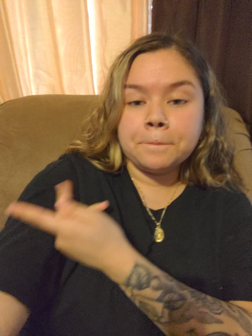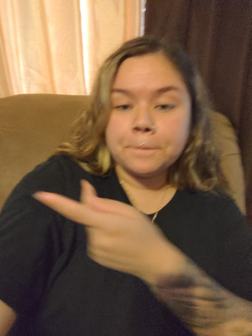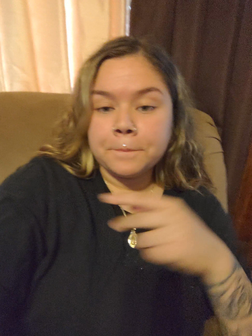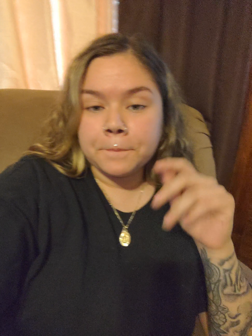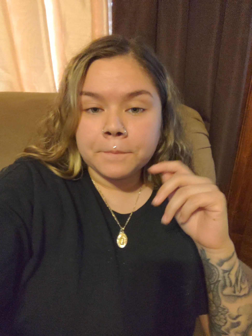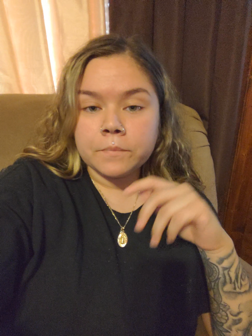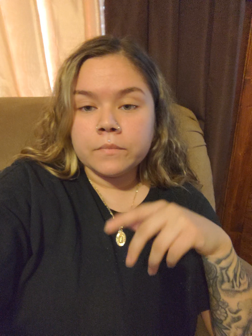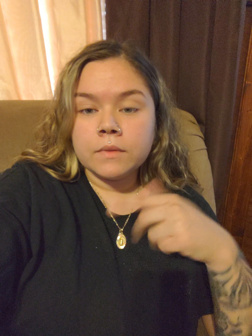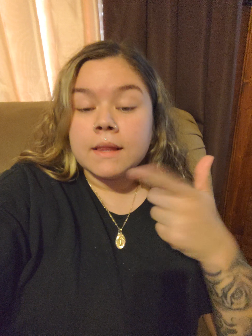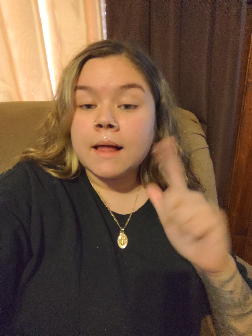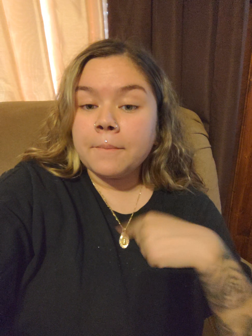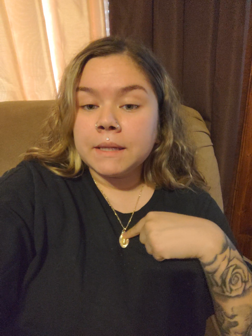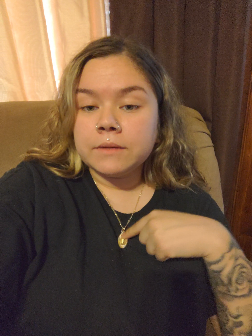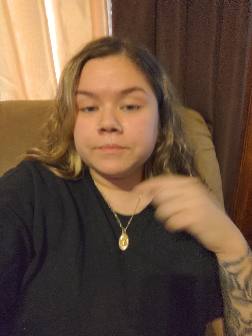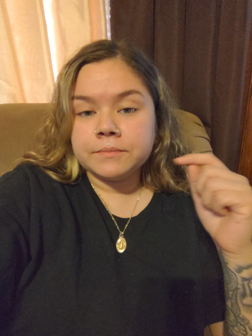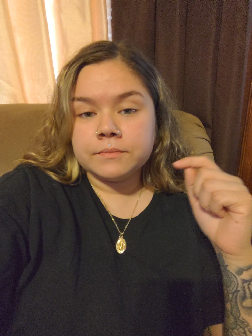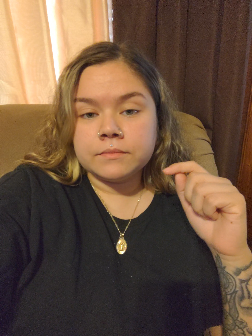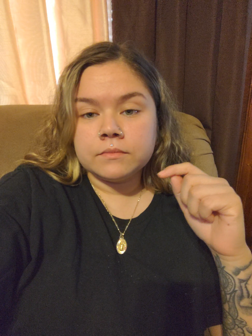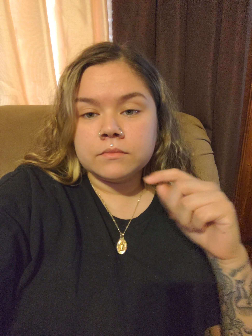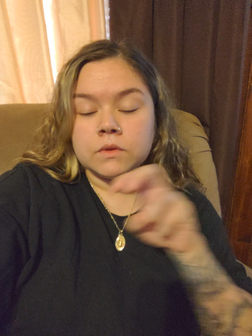let me